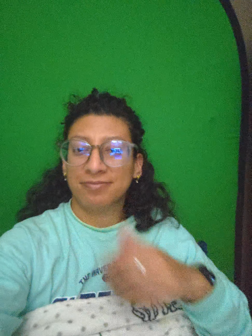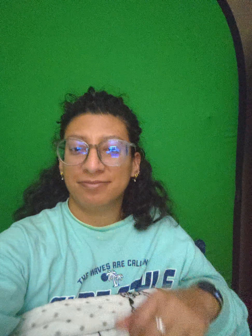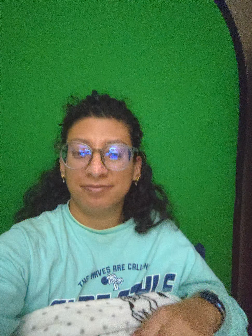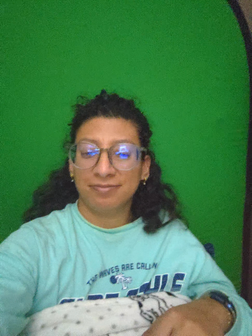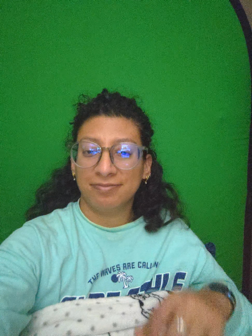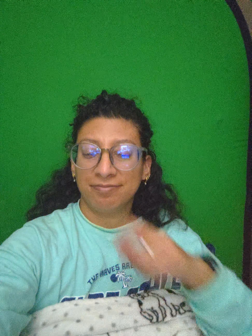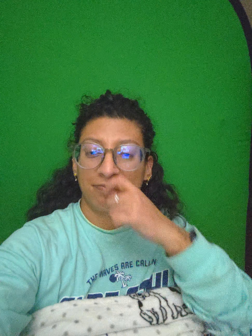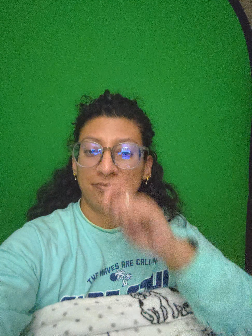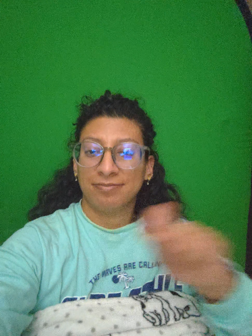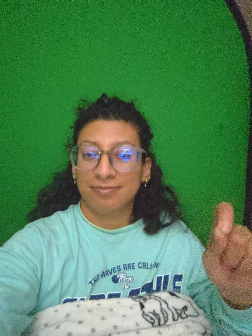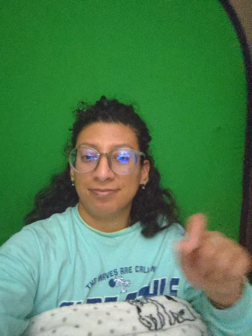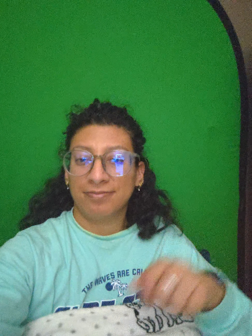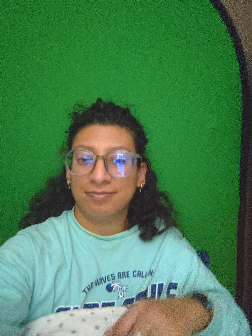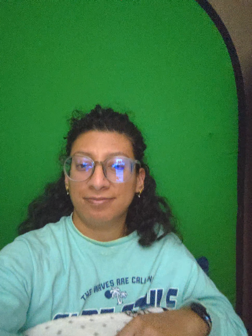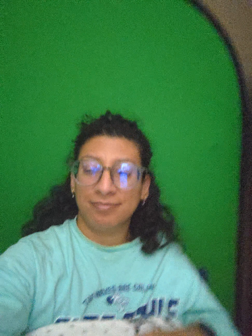pencil